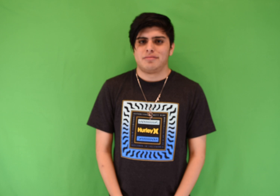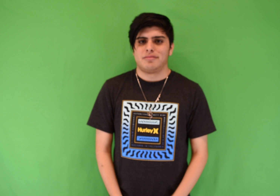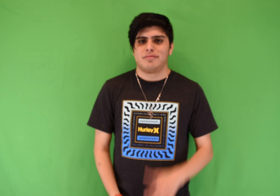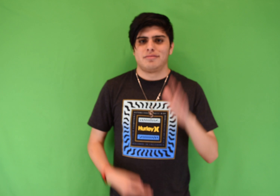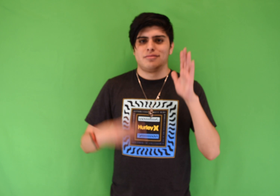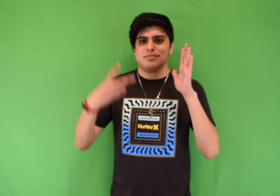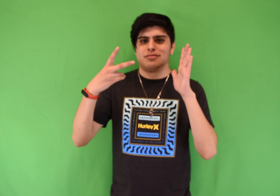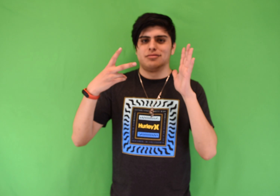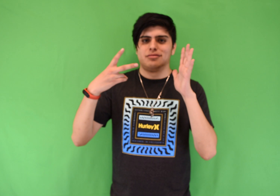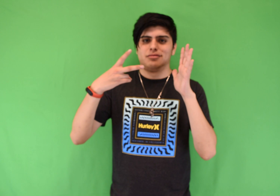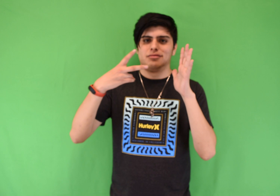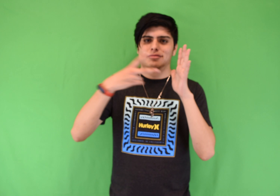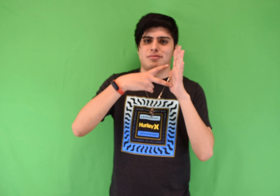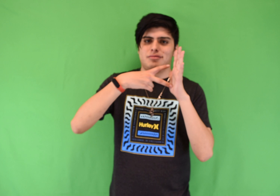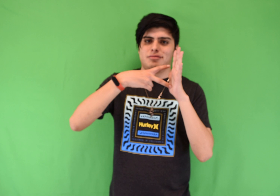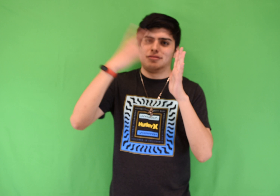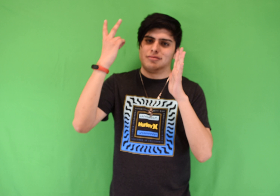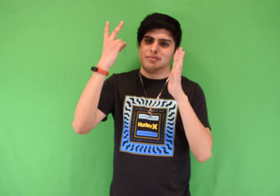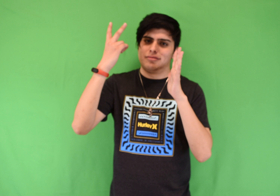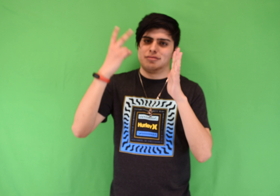otra vez